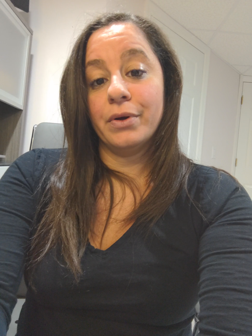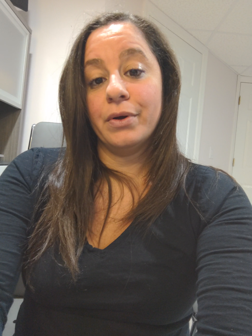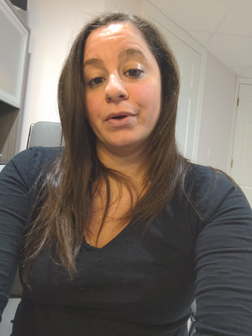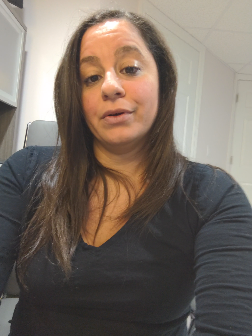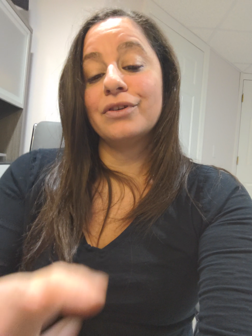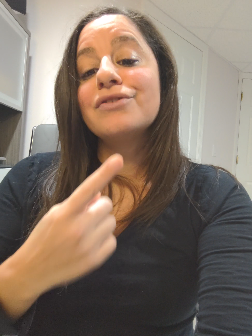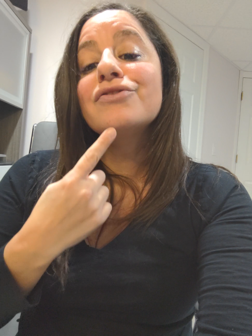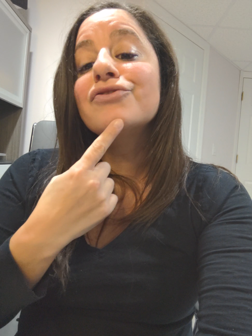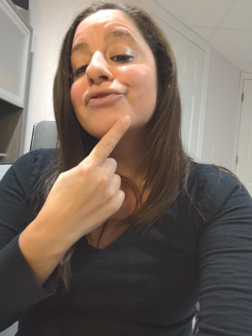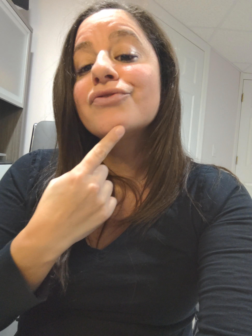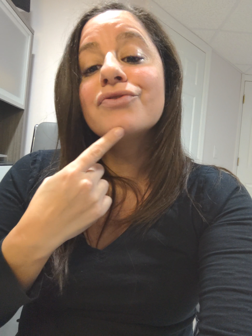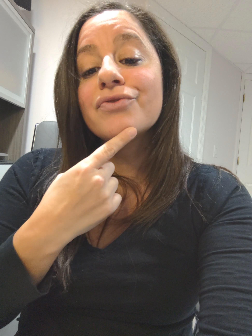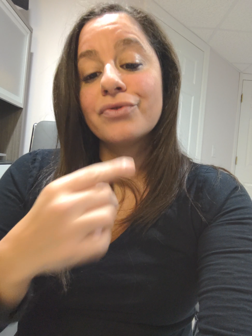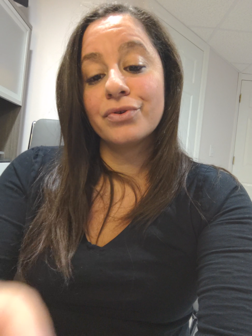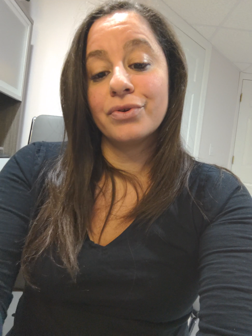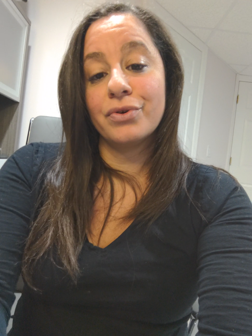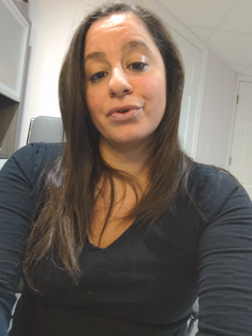chin